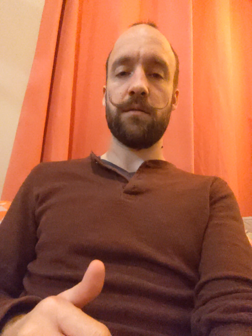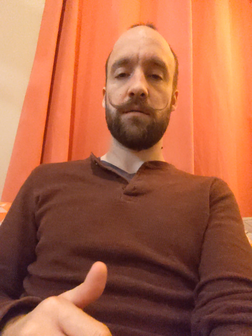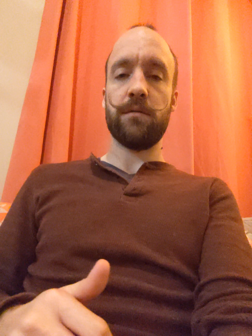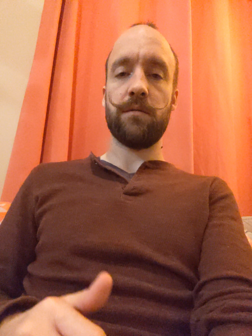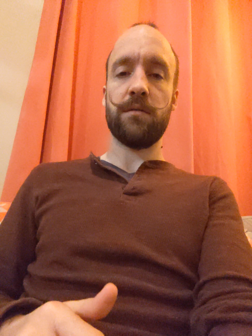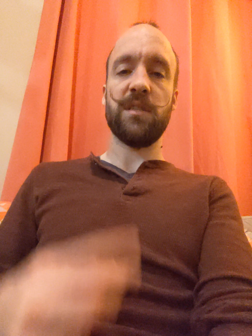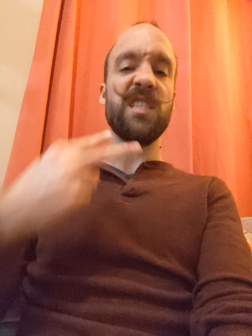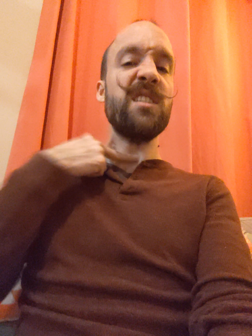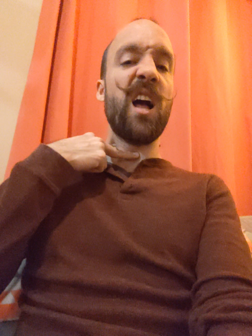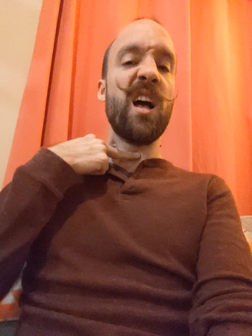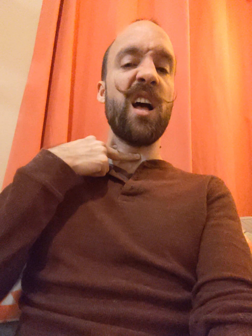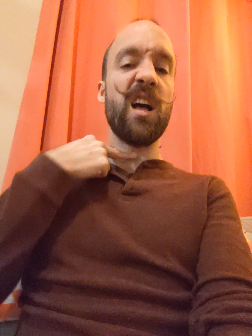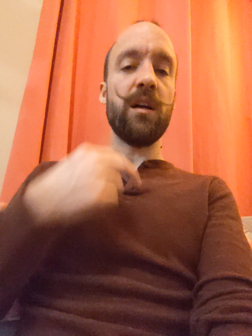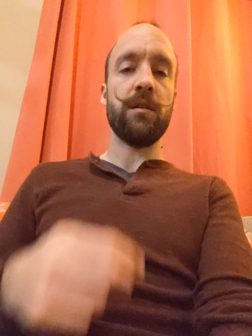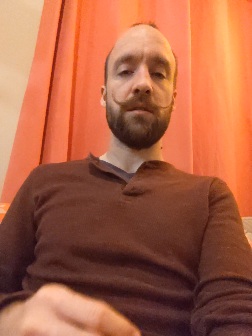stuck